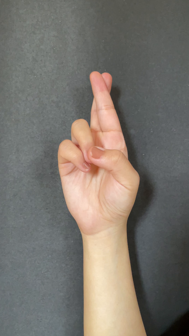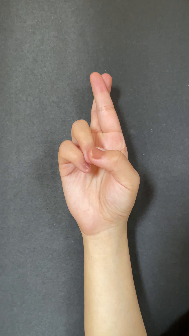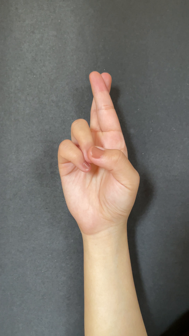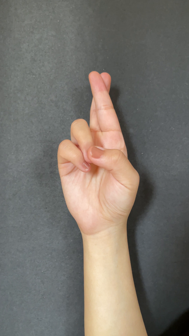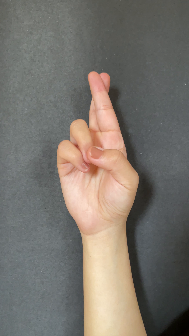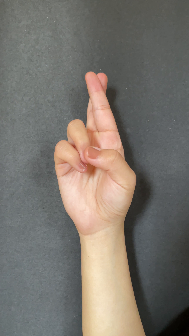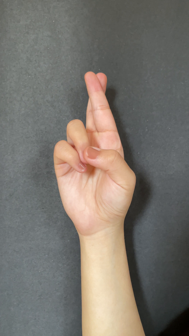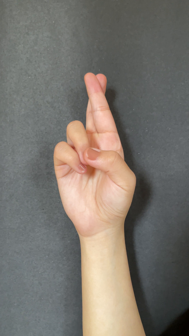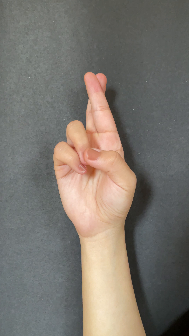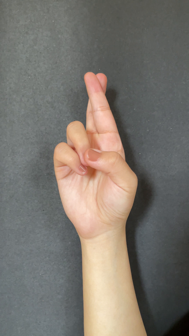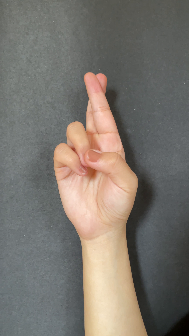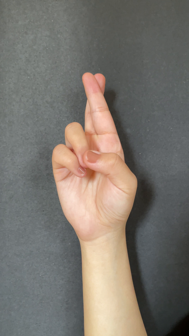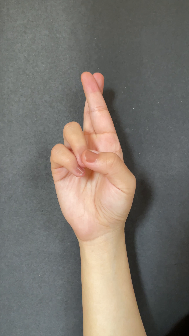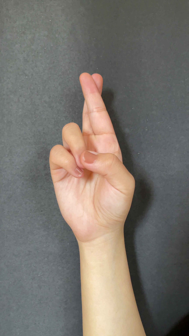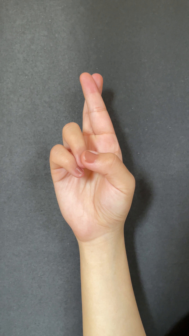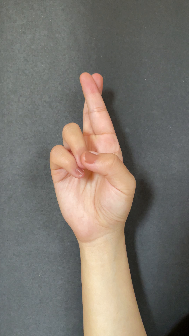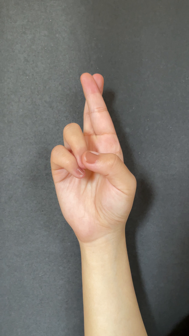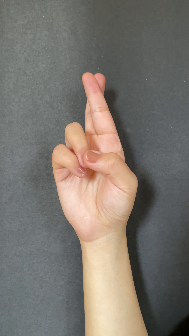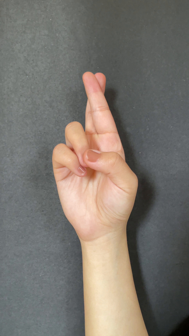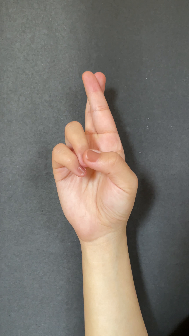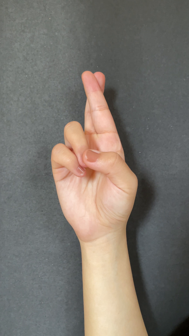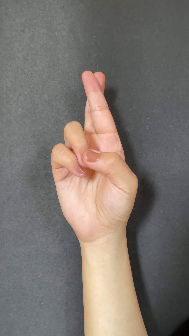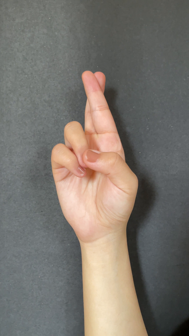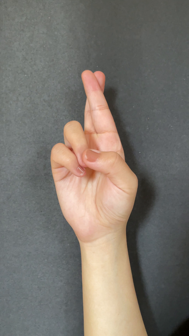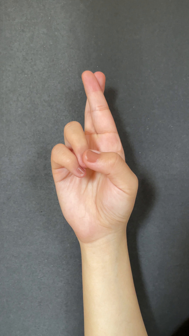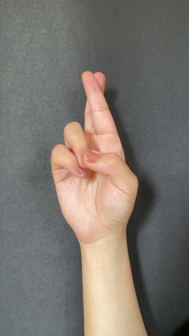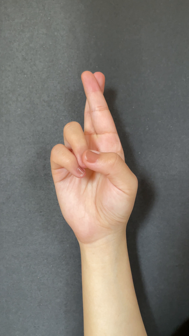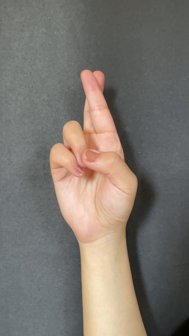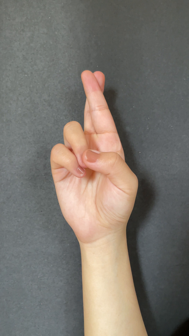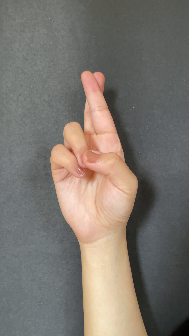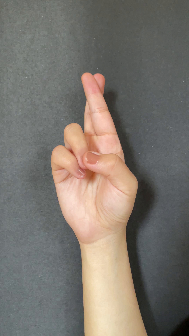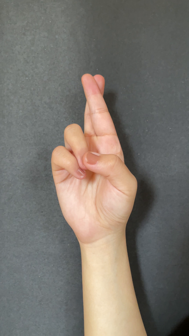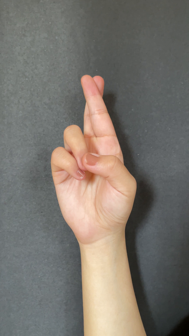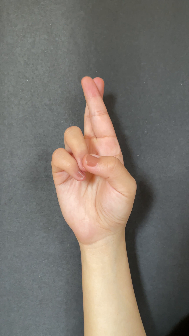र